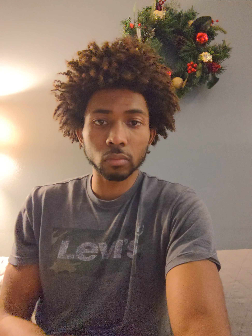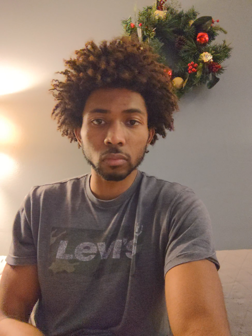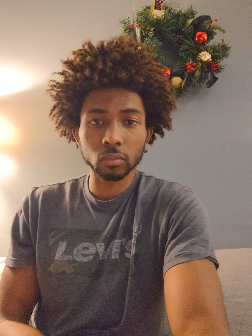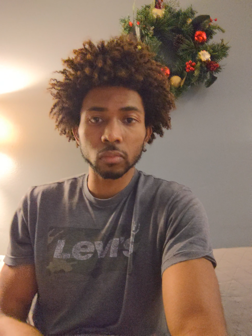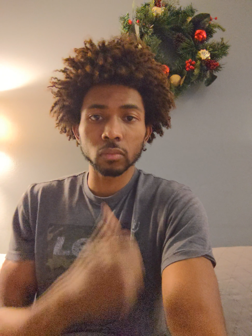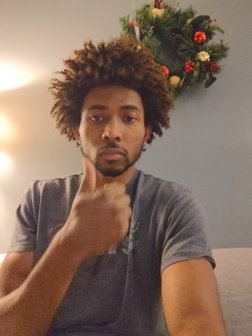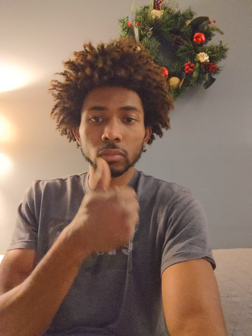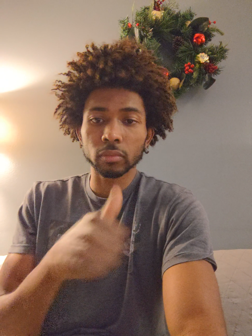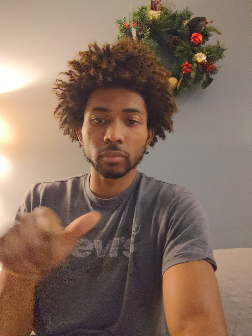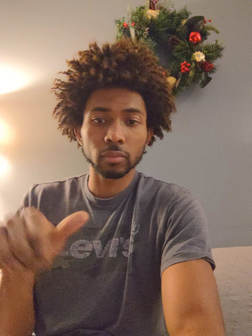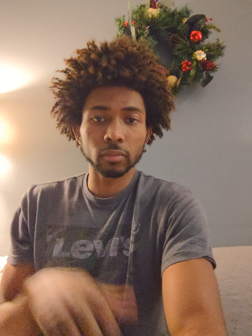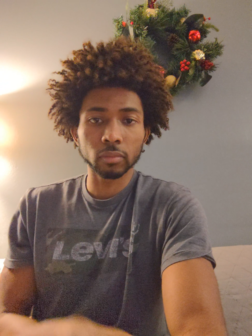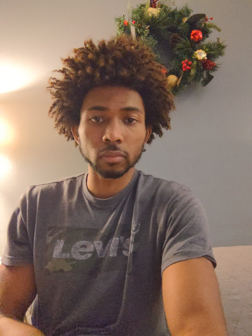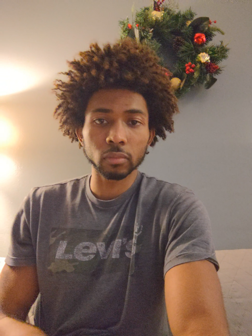any